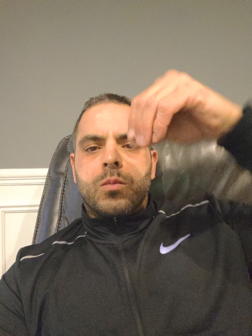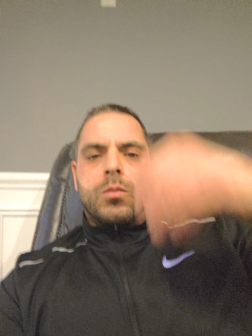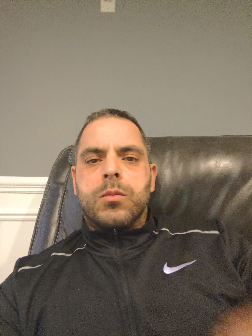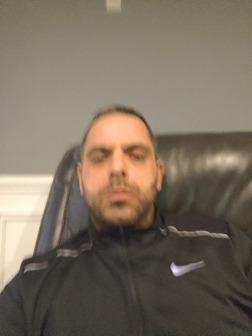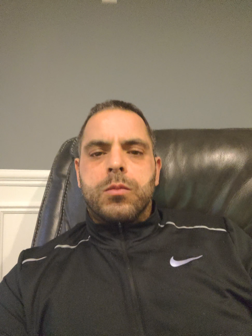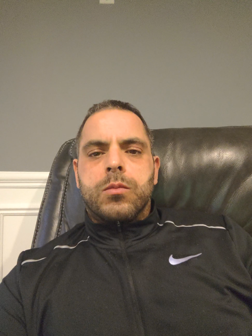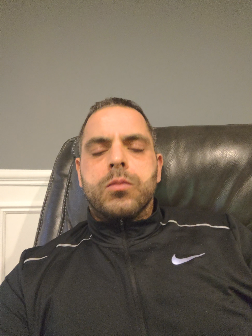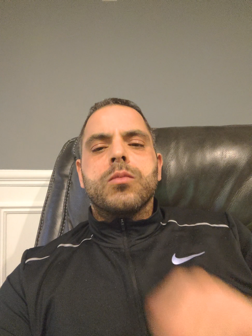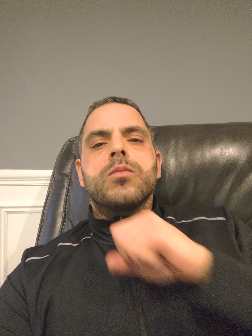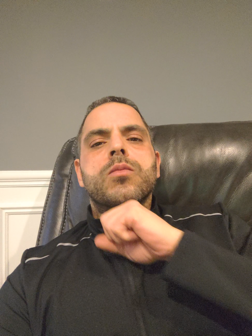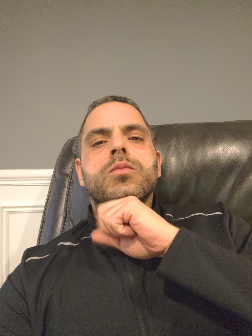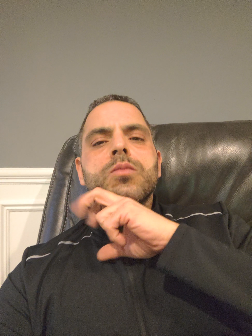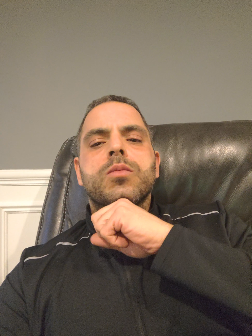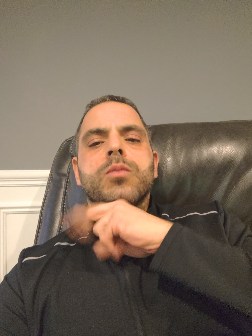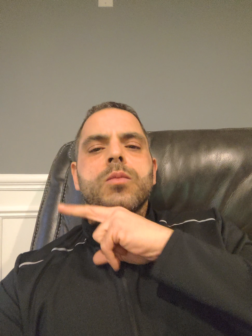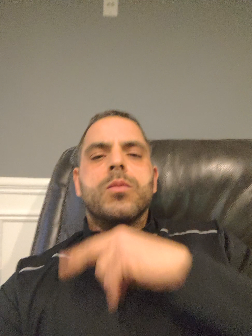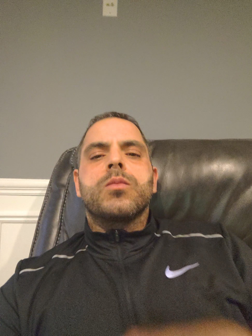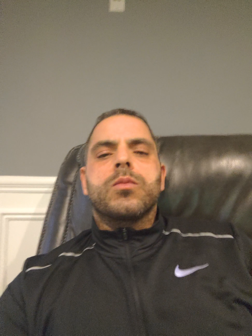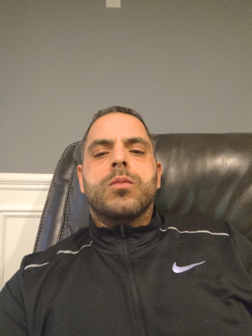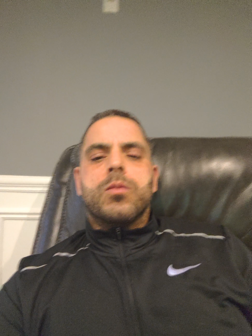frog